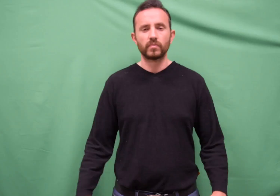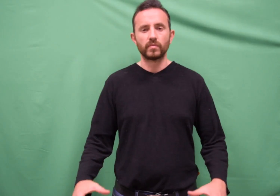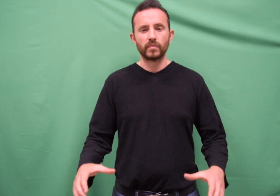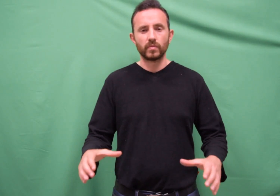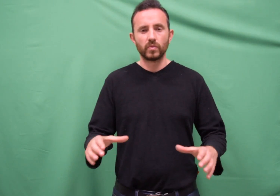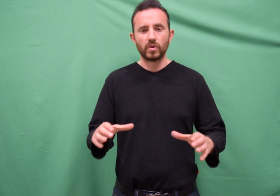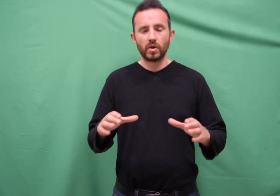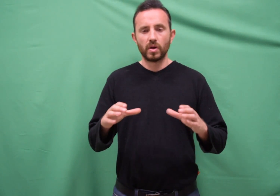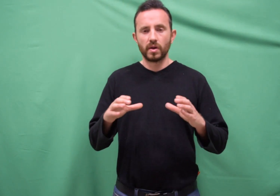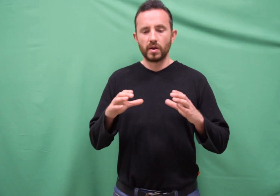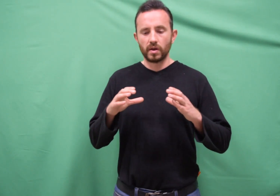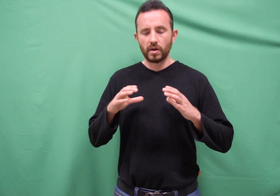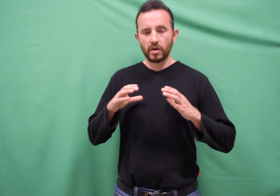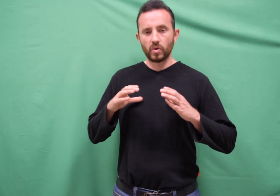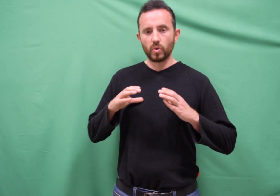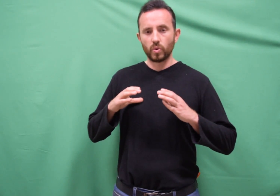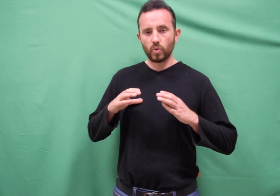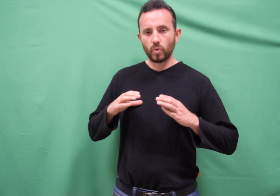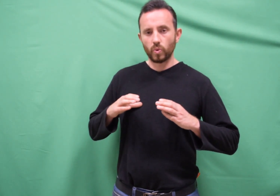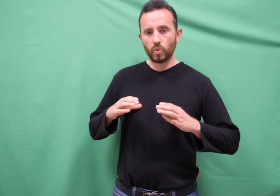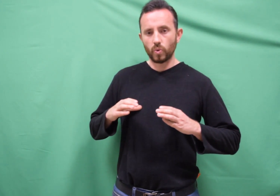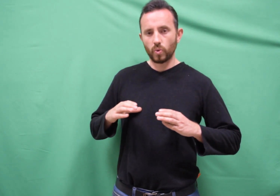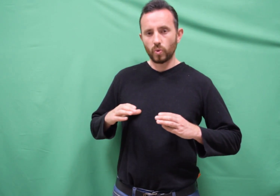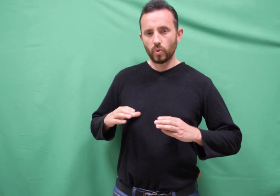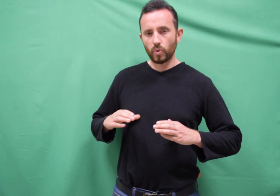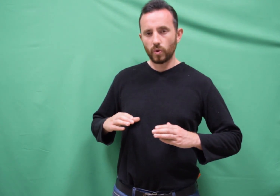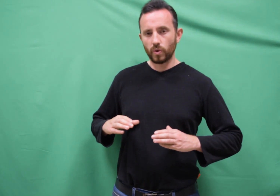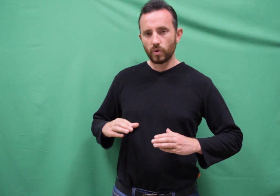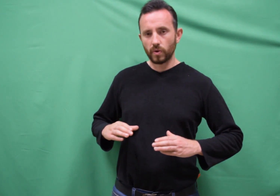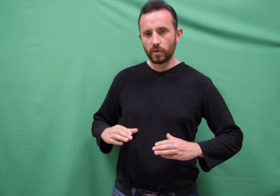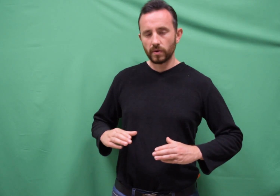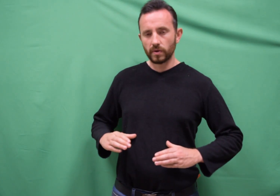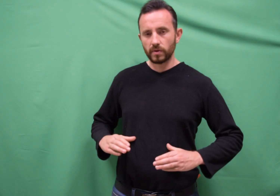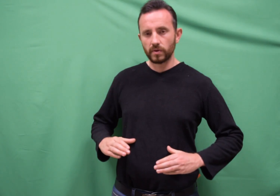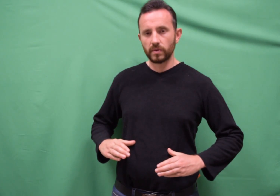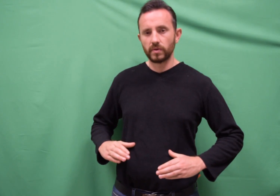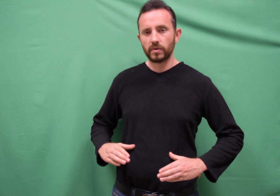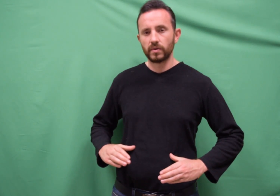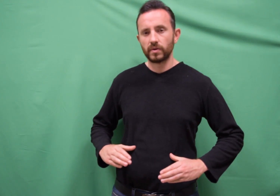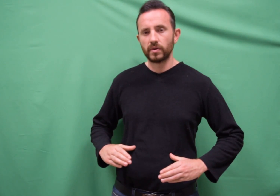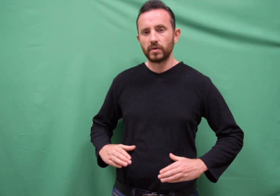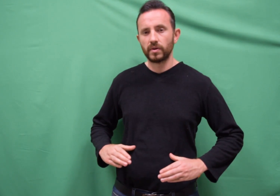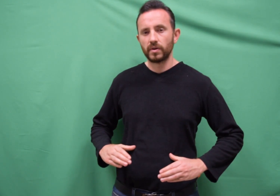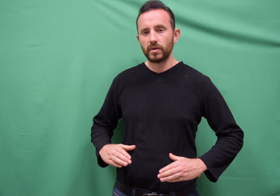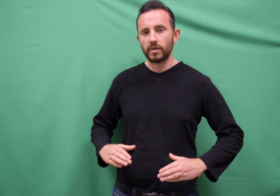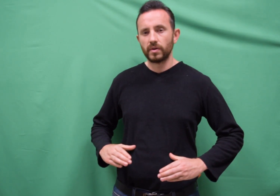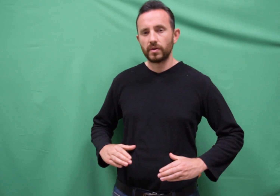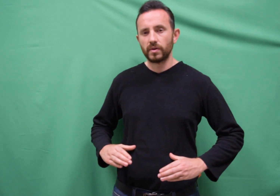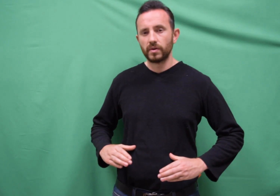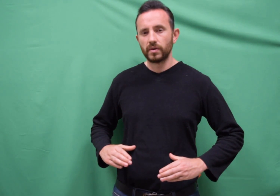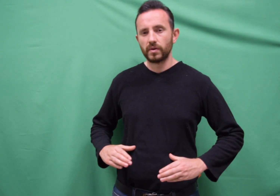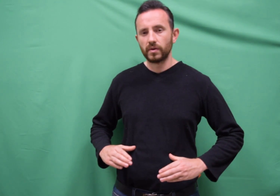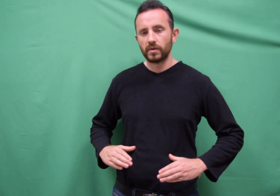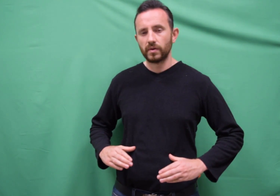cuerpo